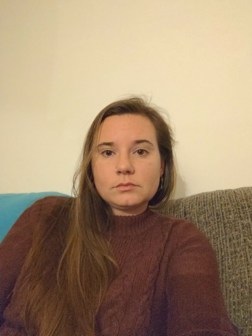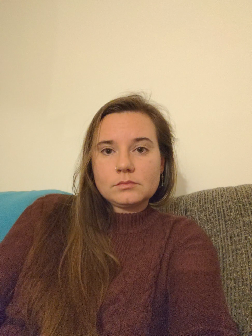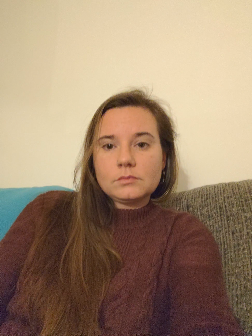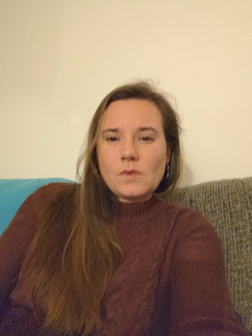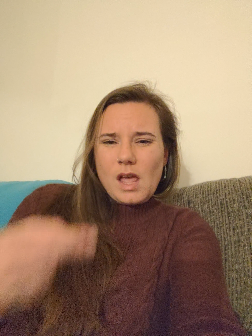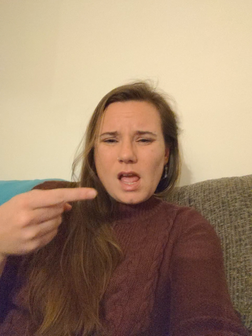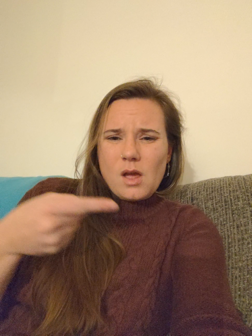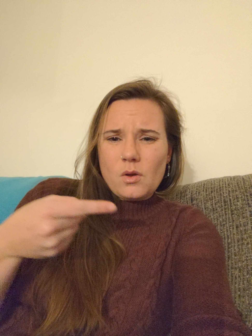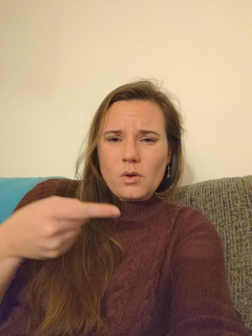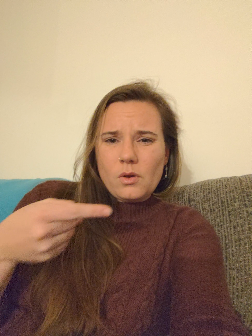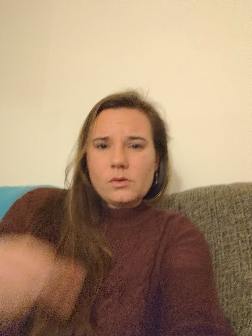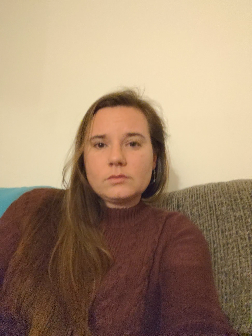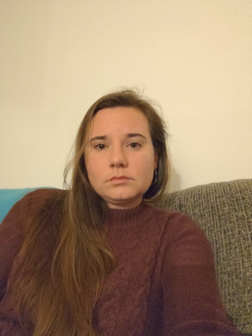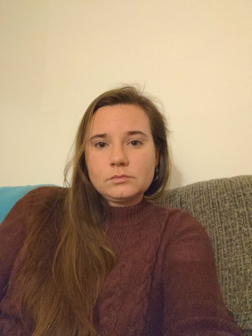owie